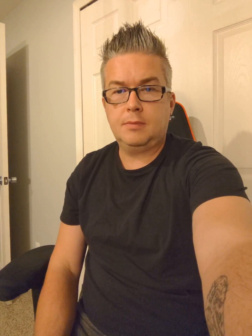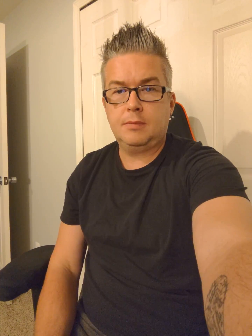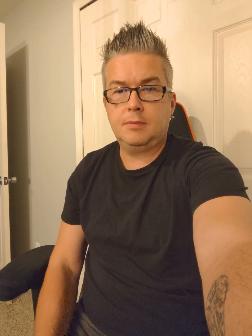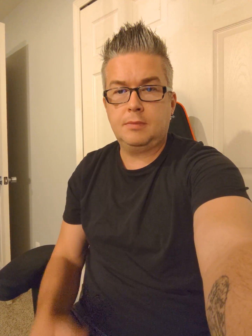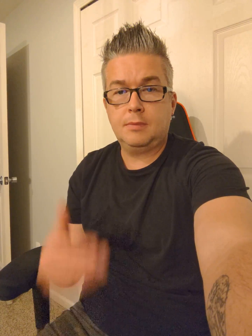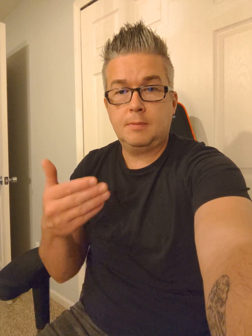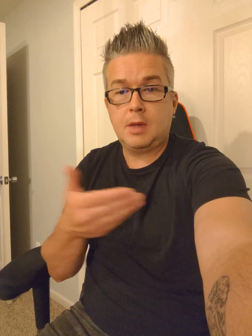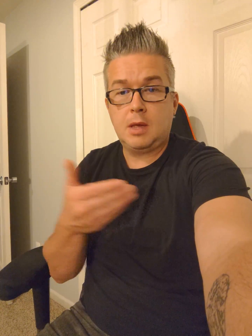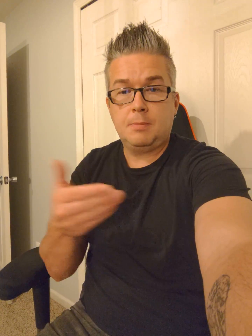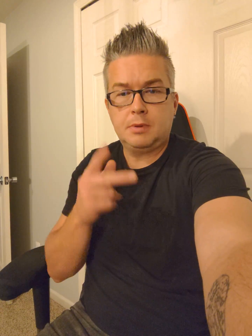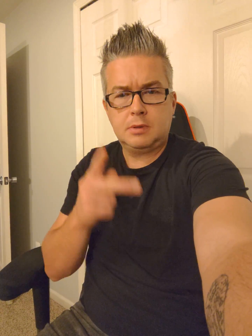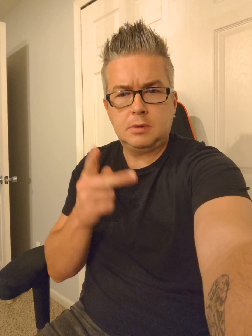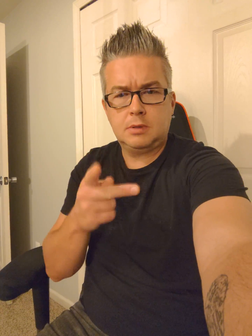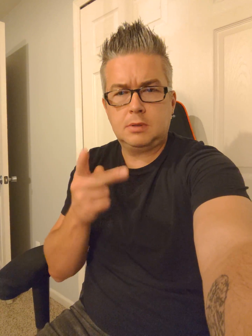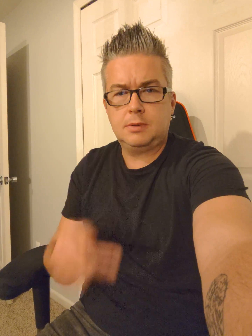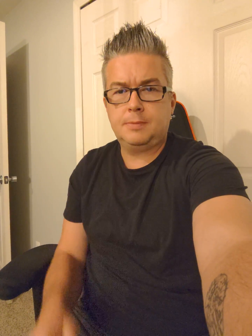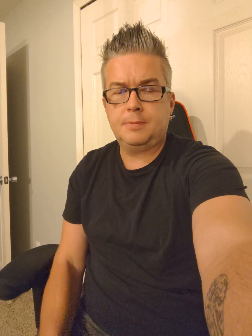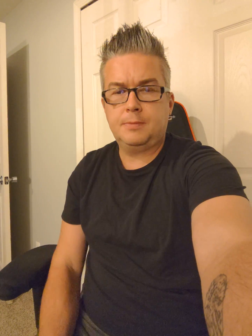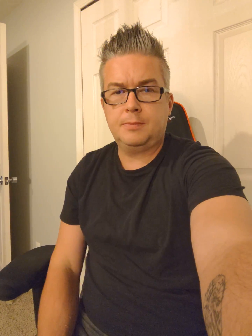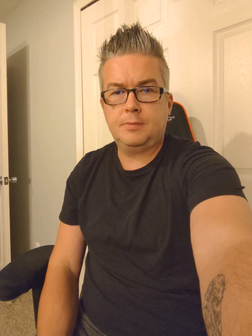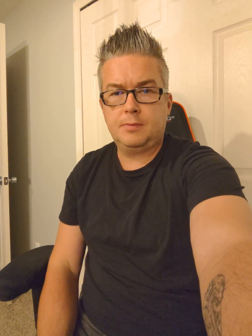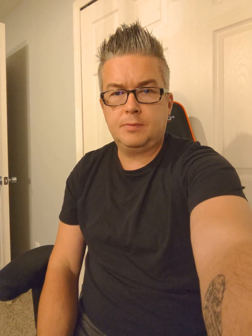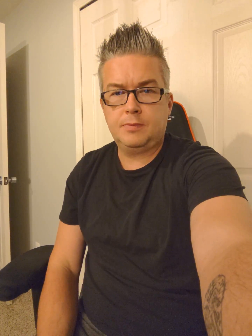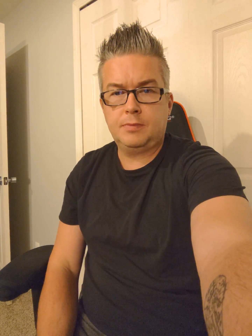babysitter